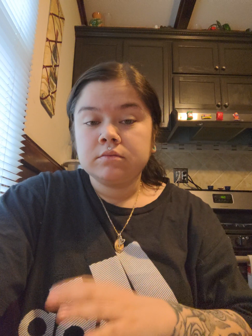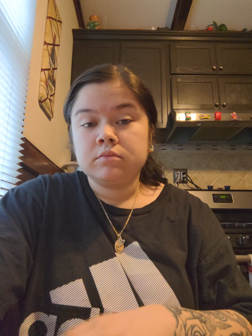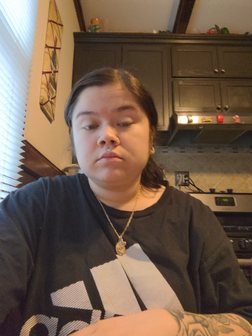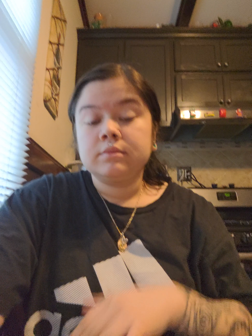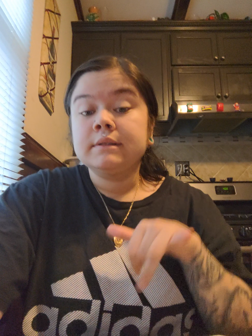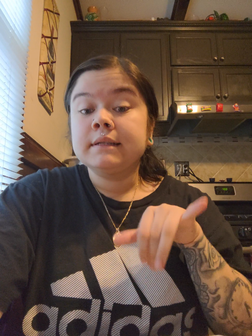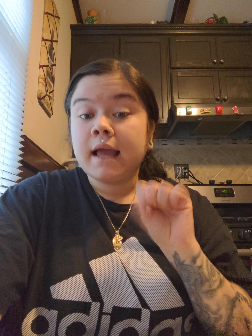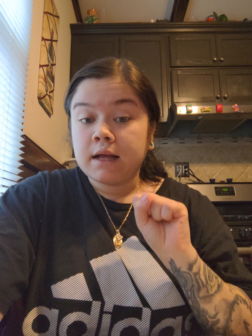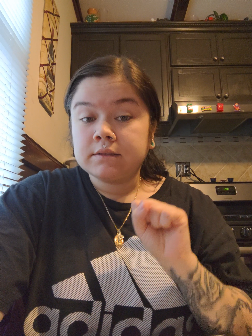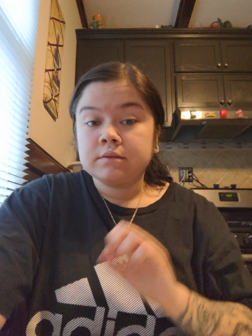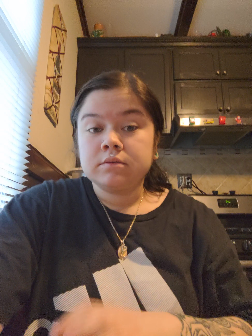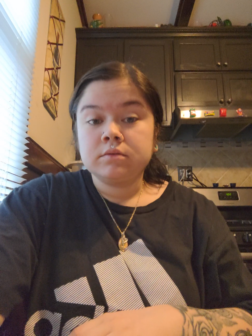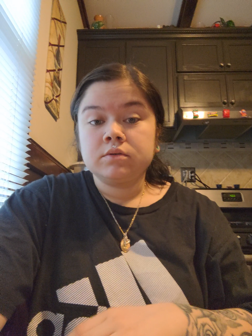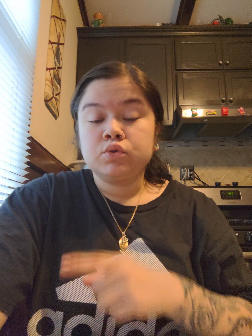yes